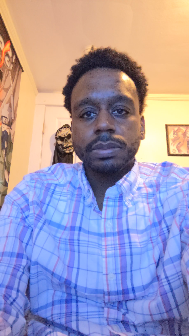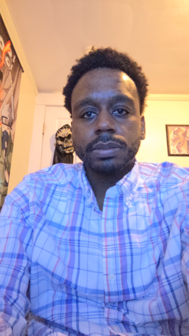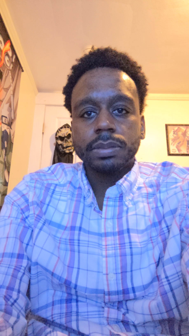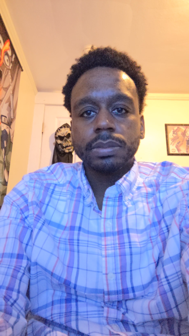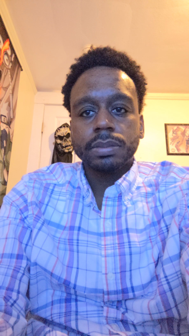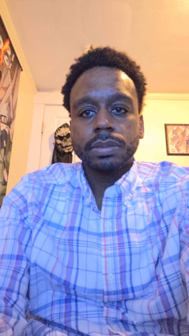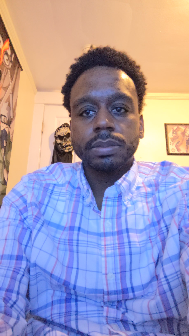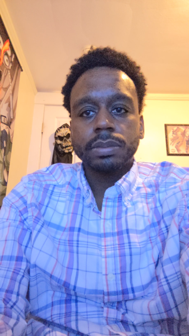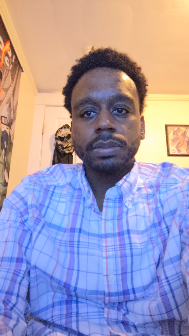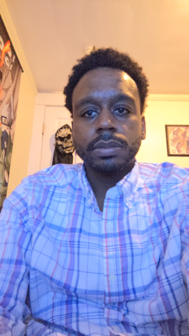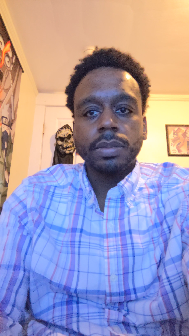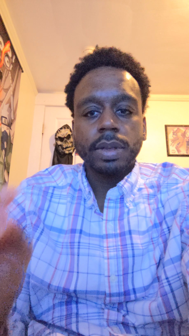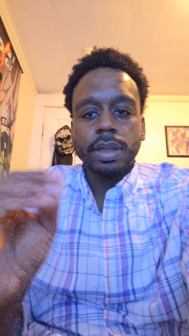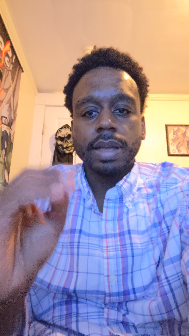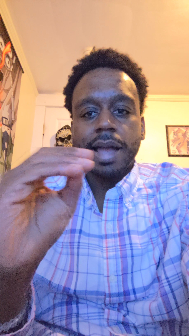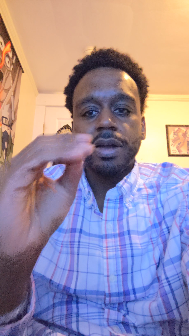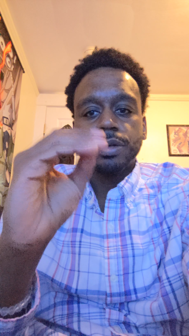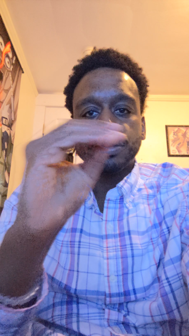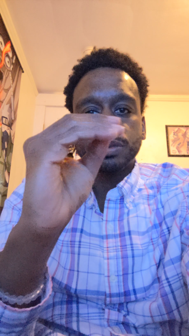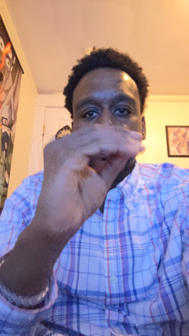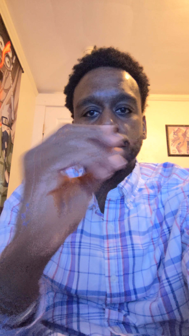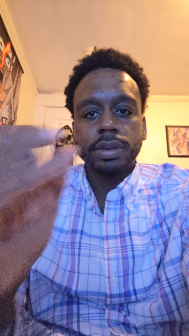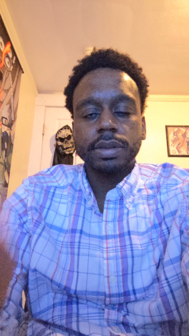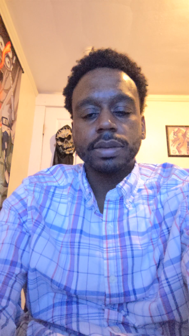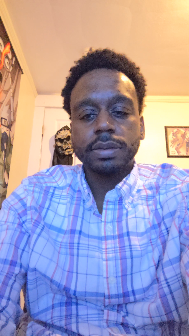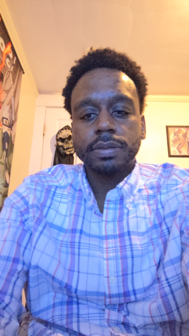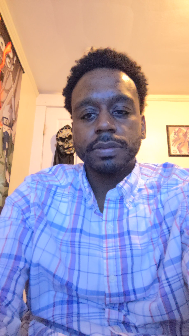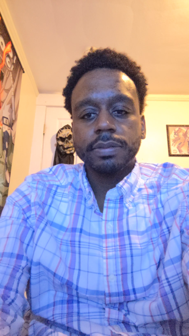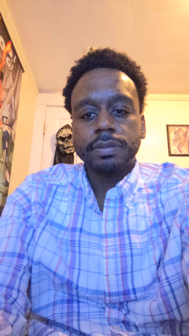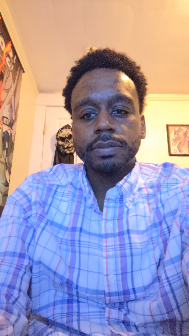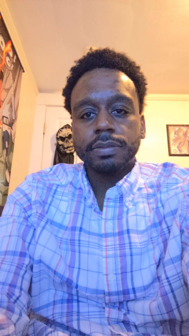dinosaur